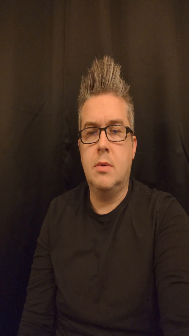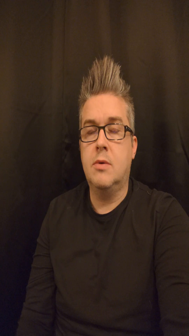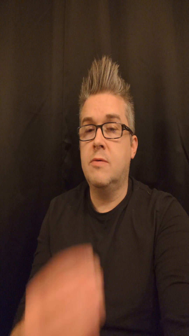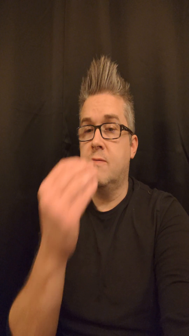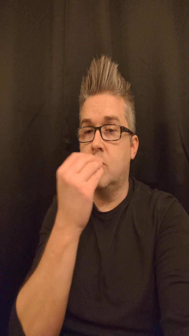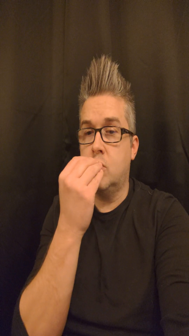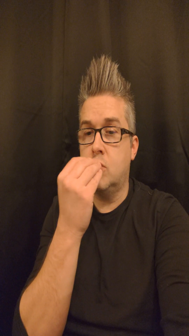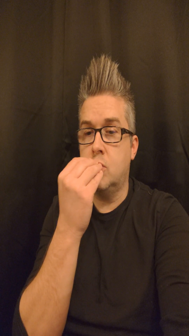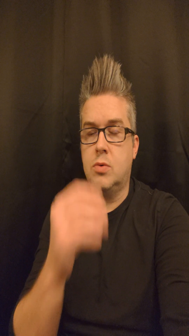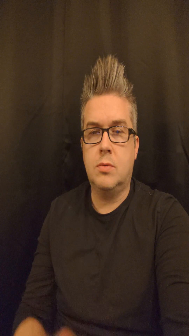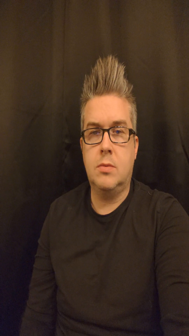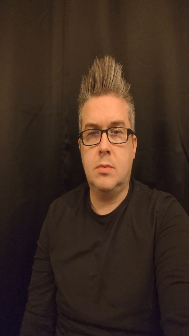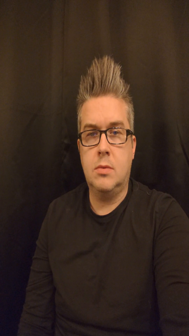food